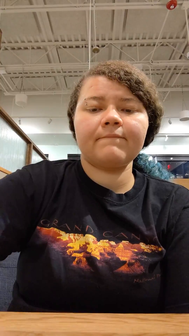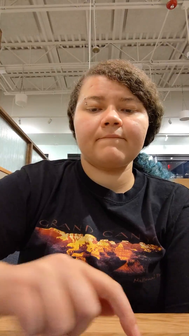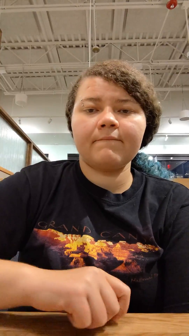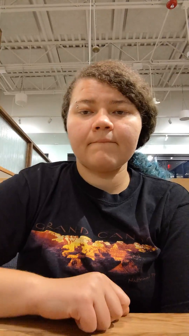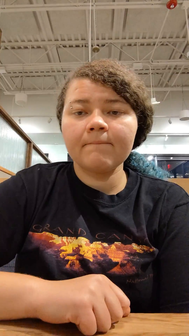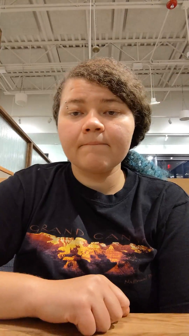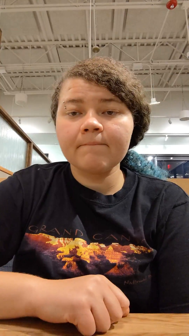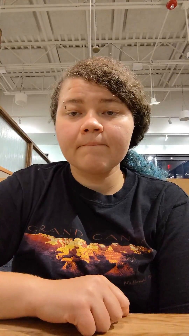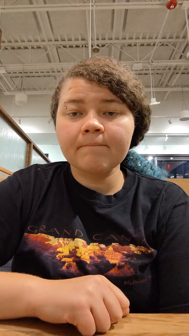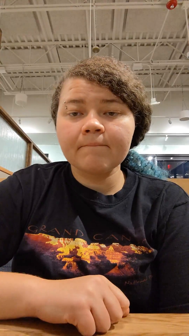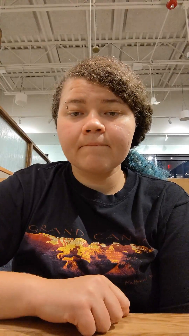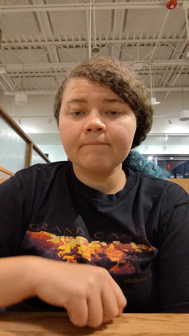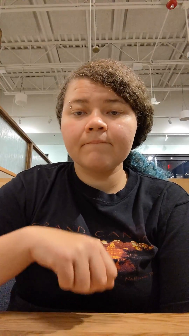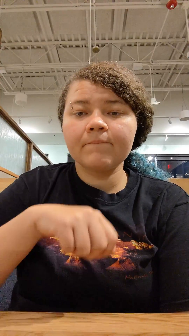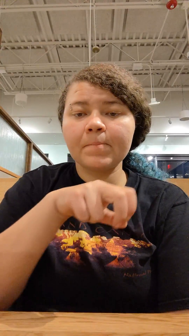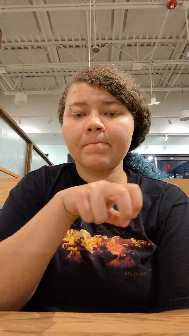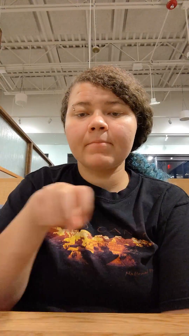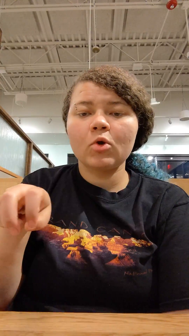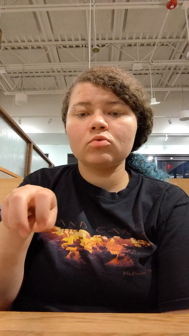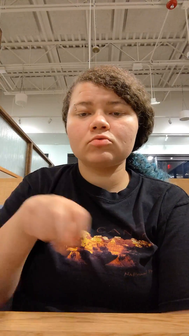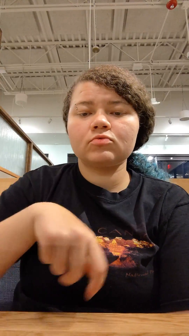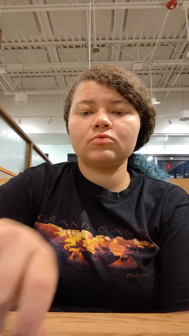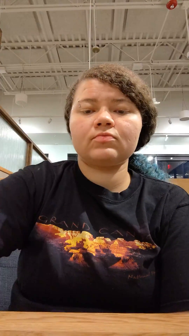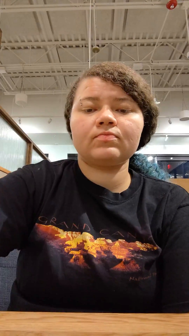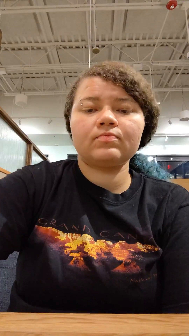porch